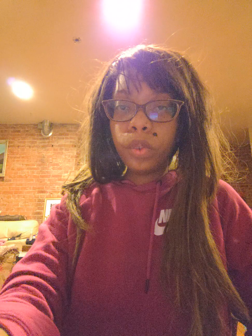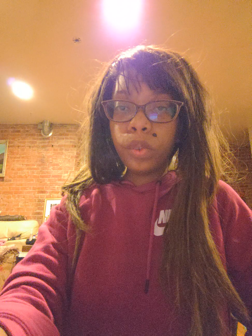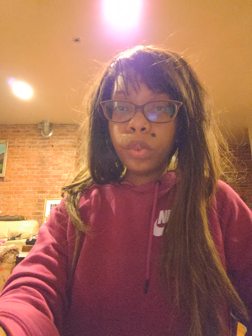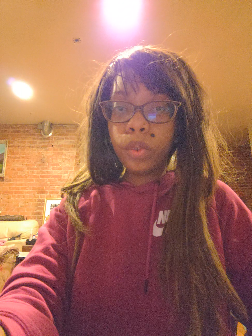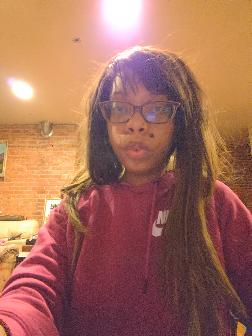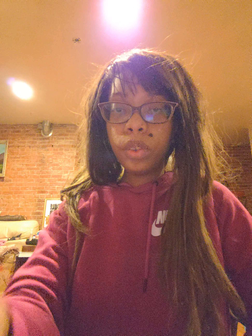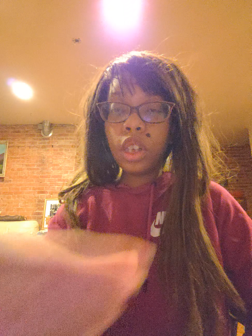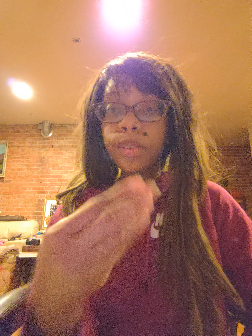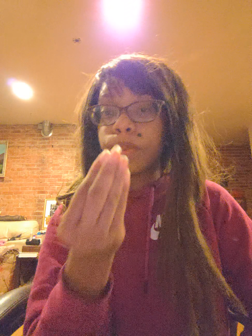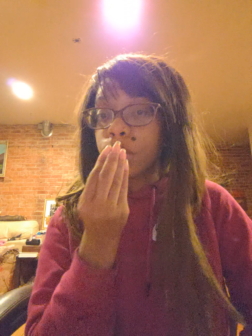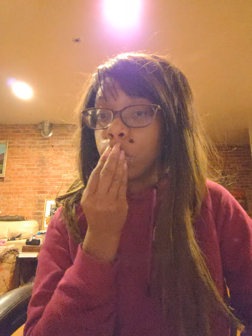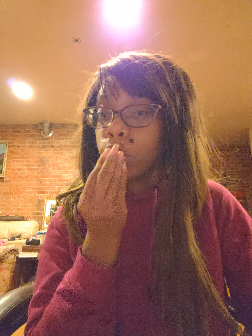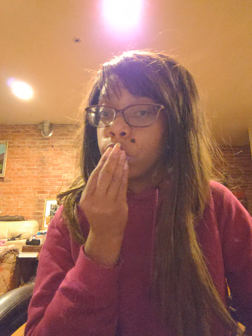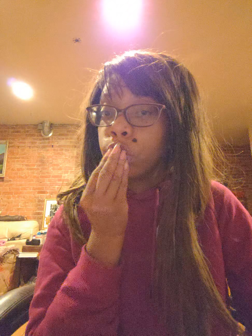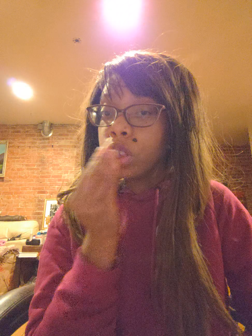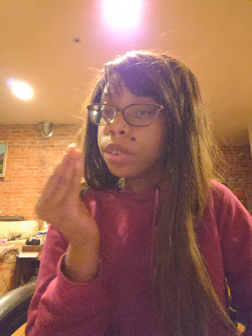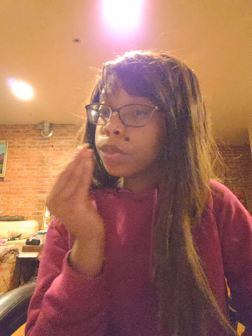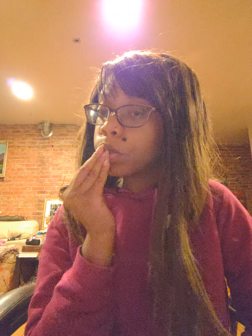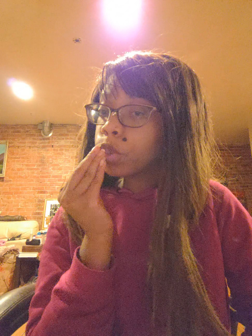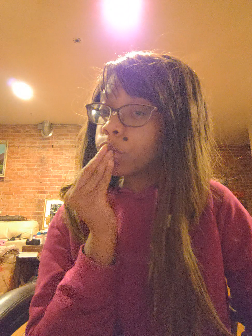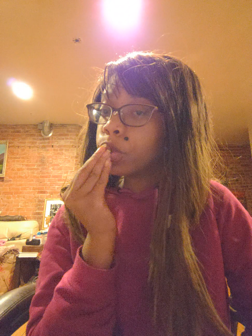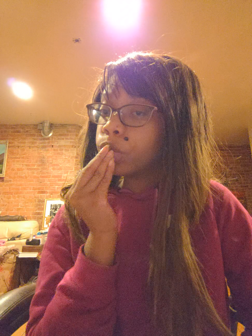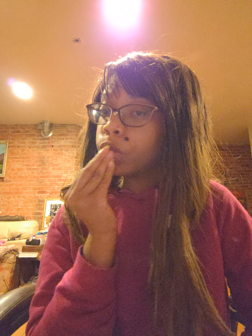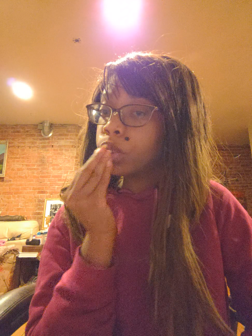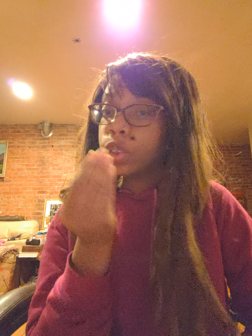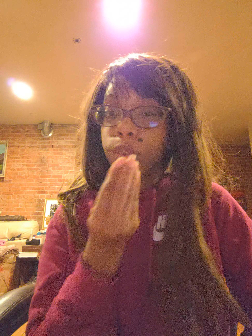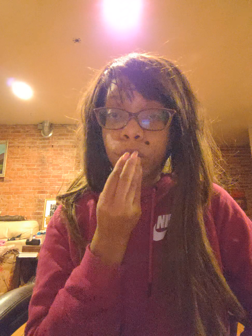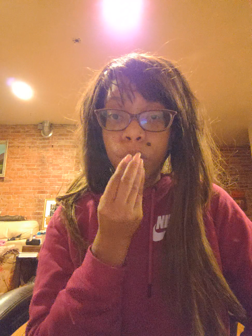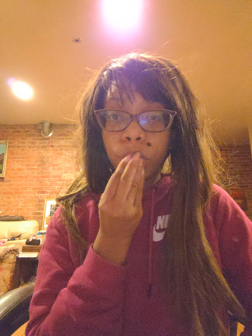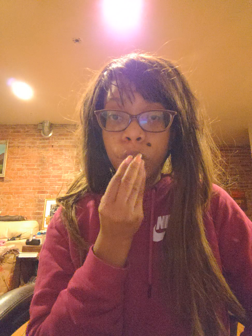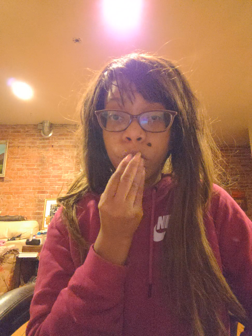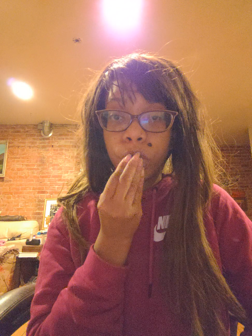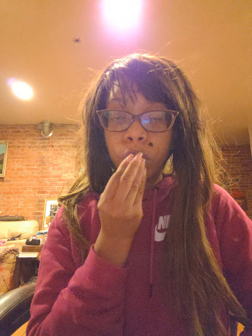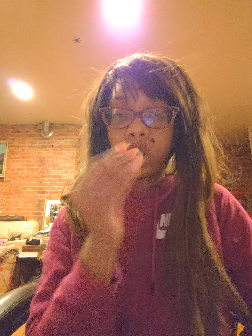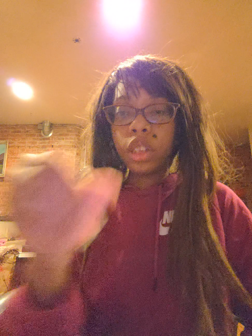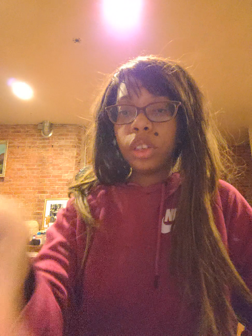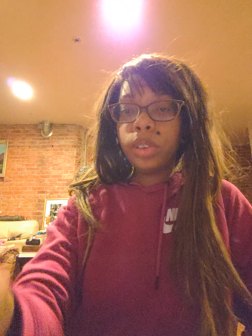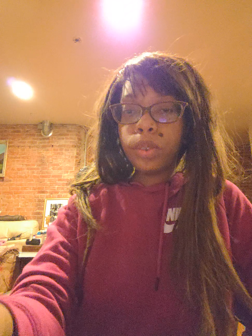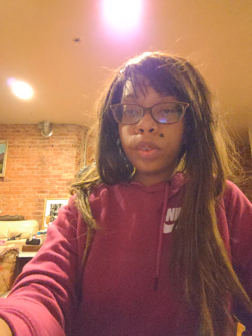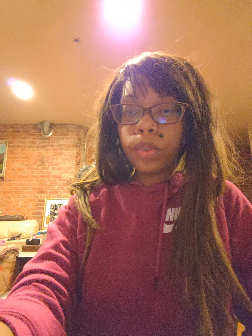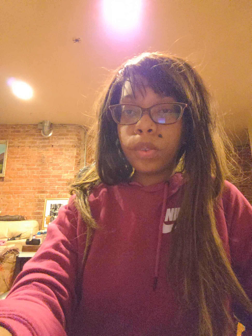food